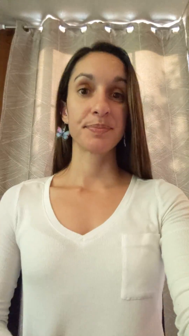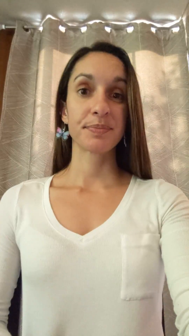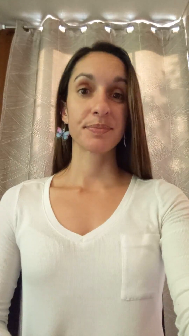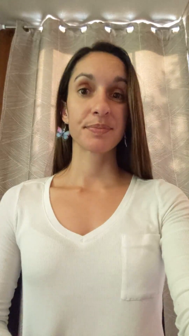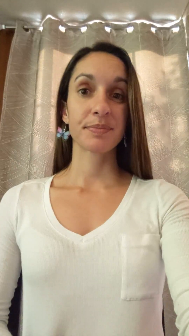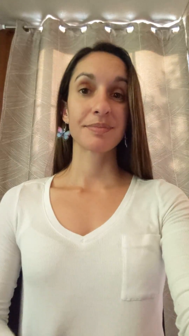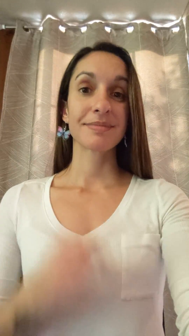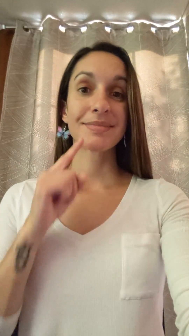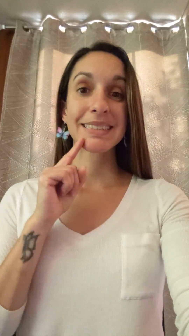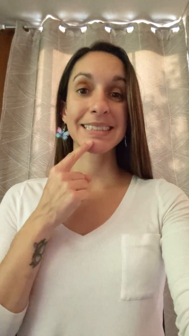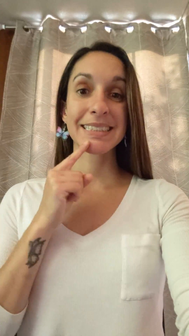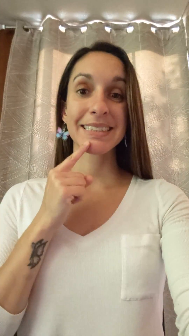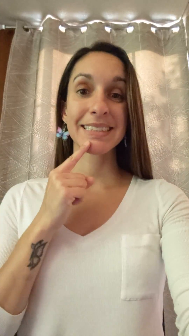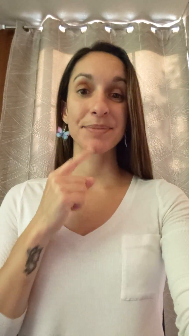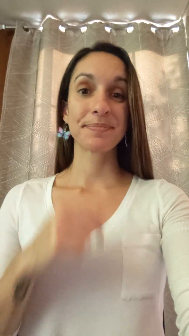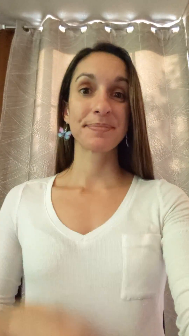candy